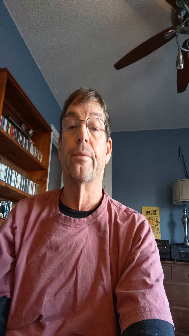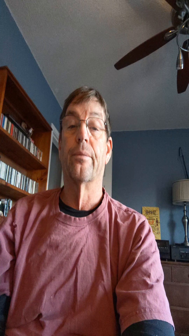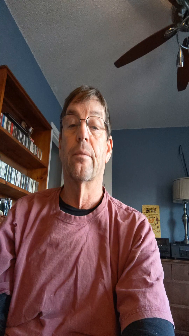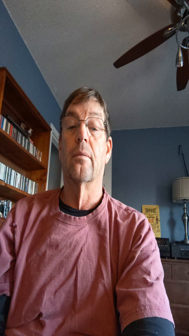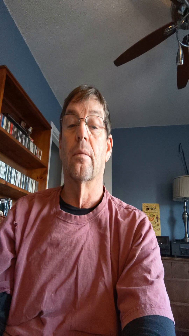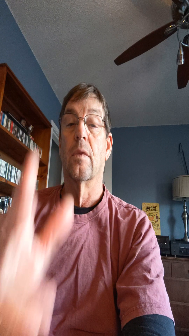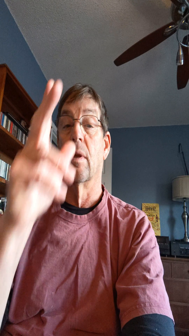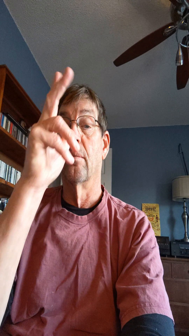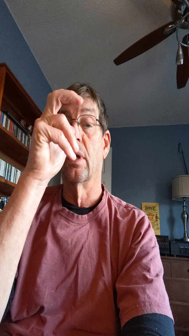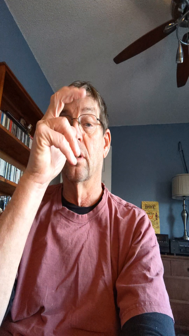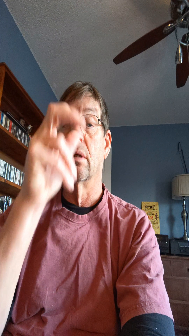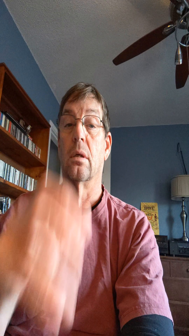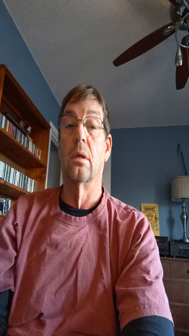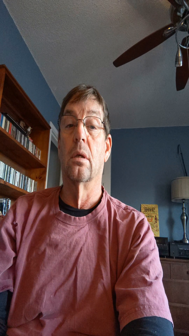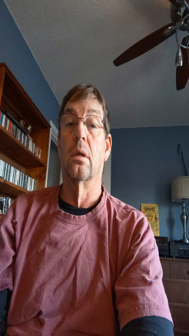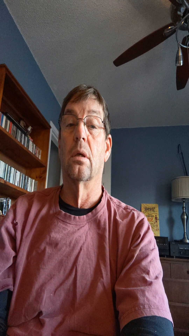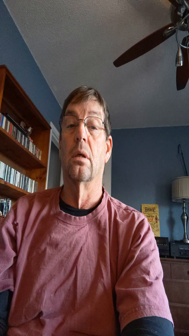bug